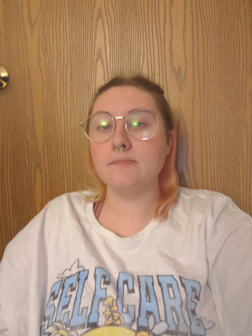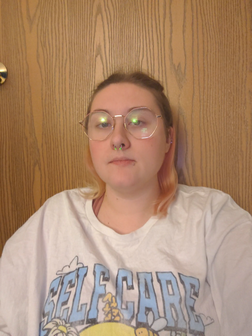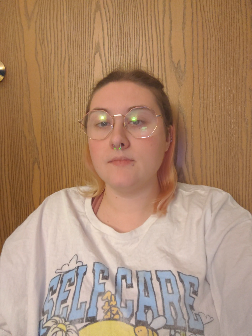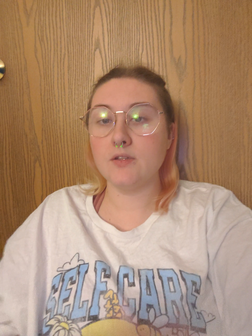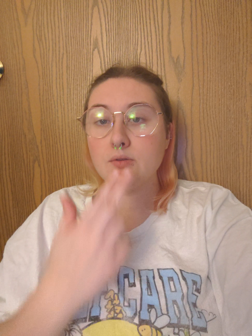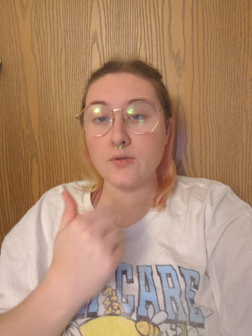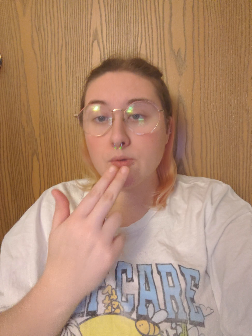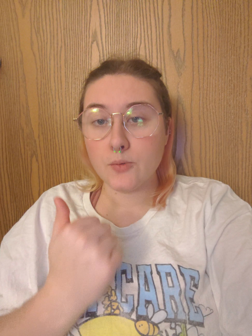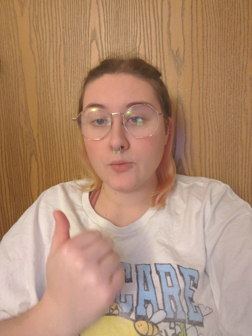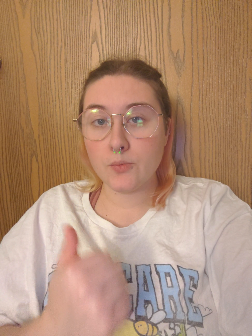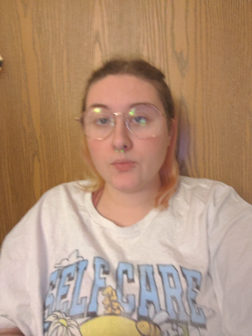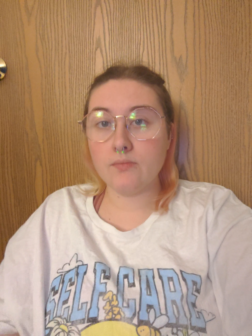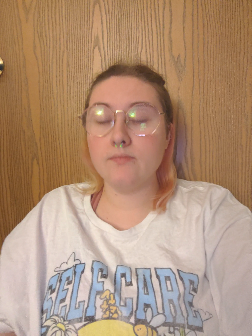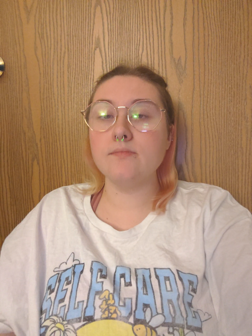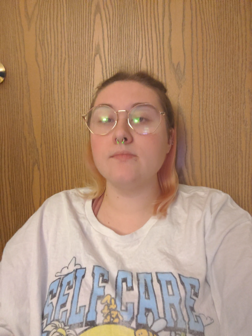cute